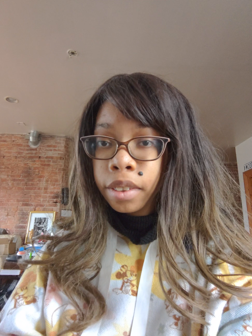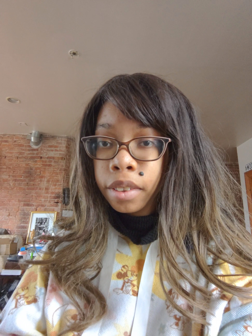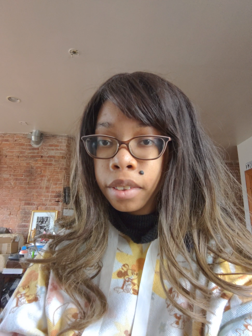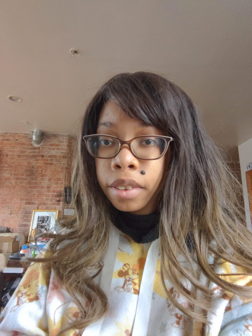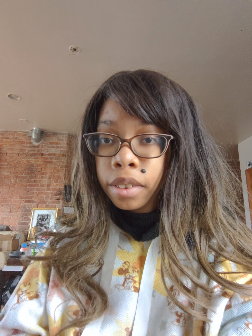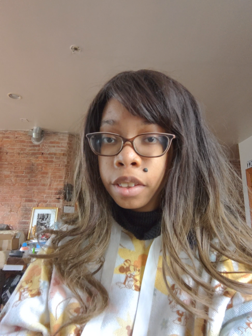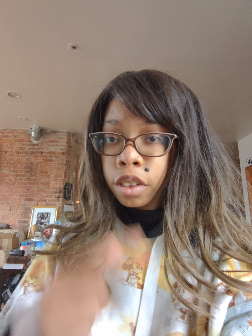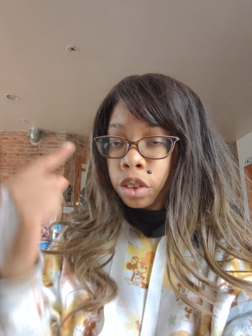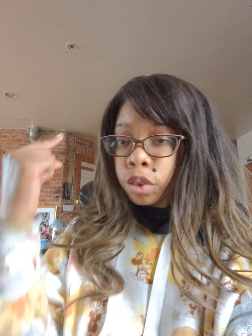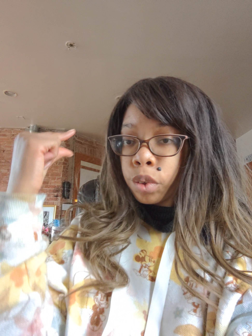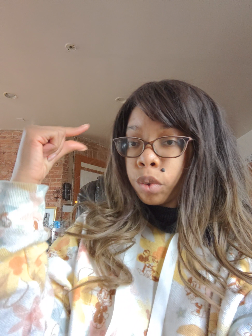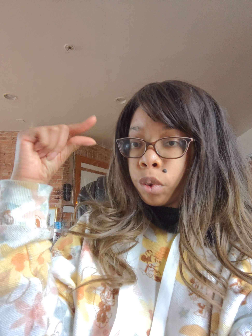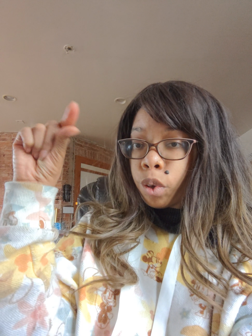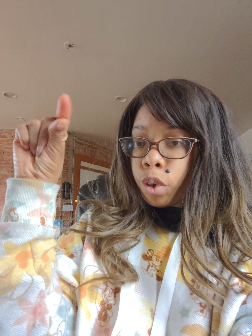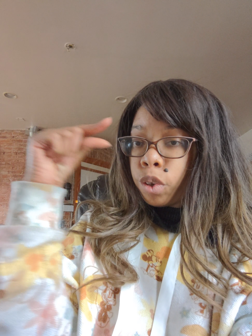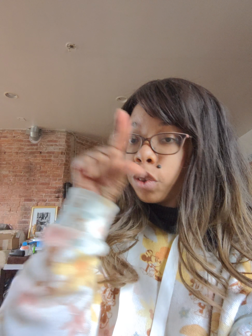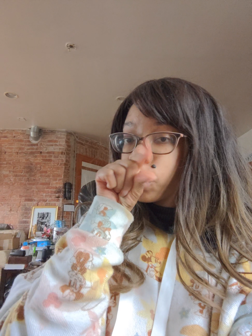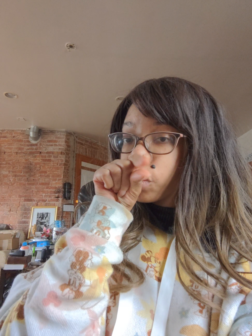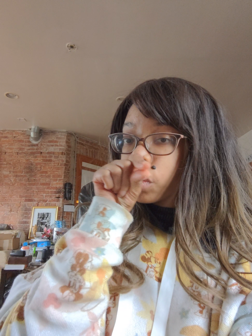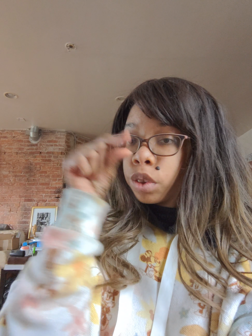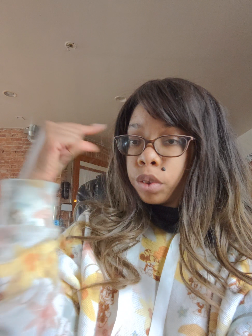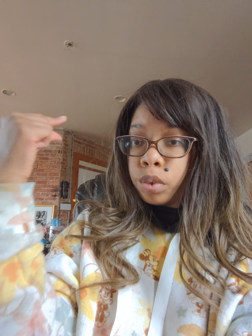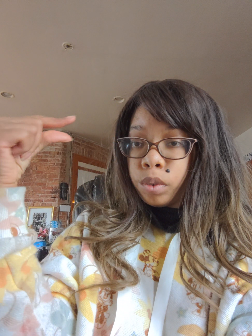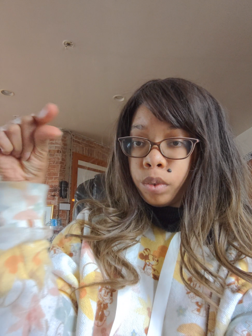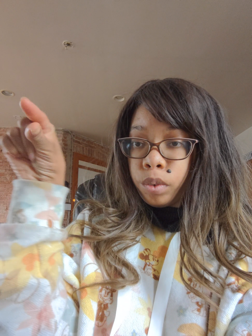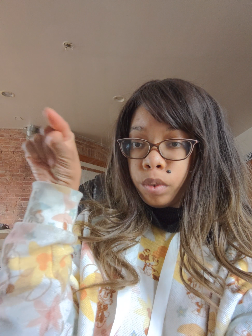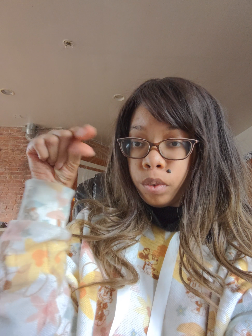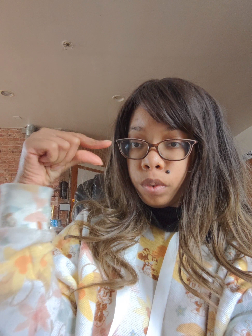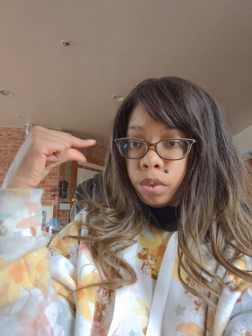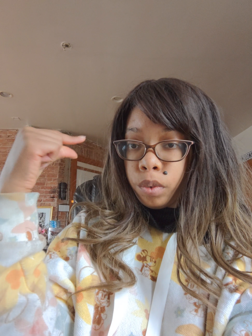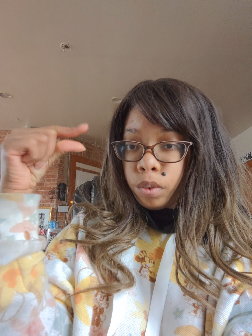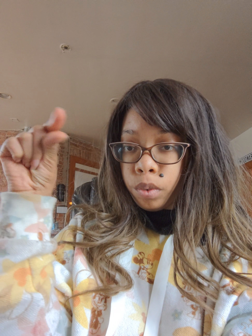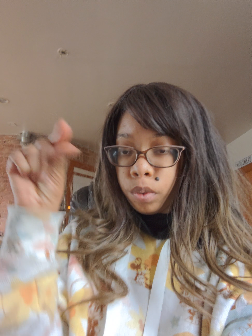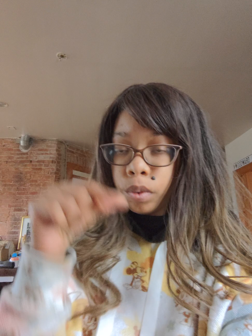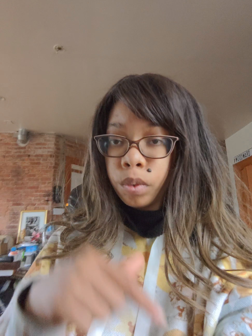goose